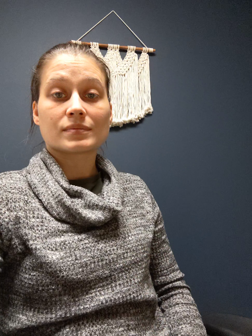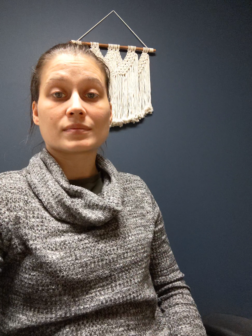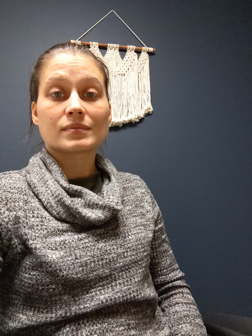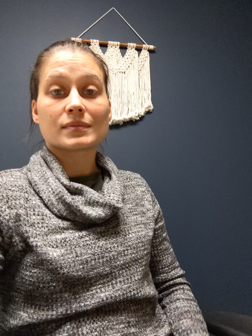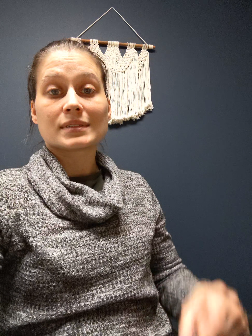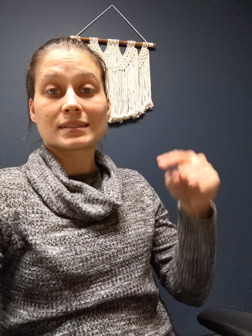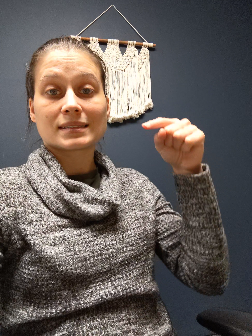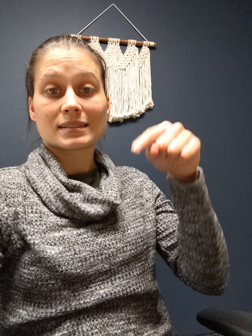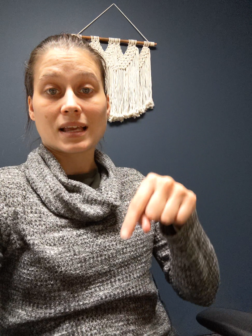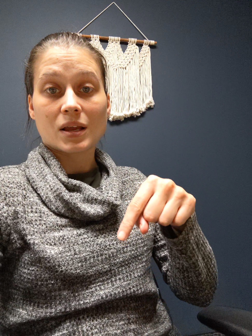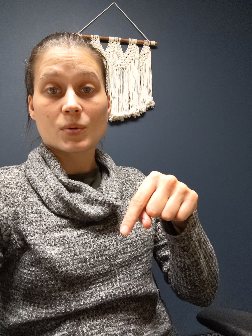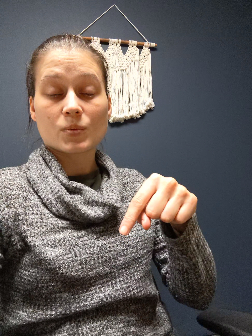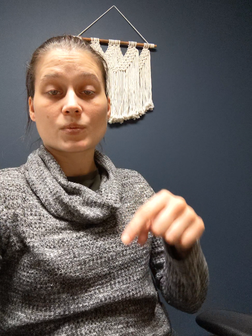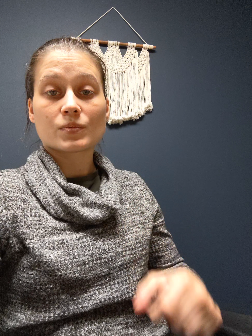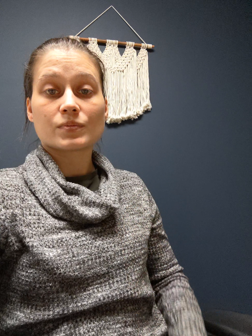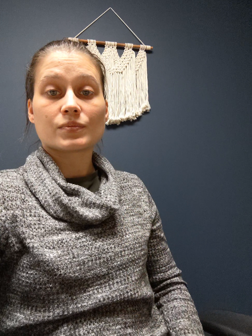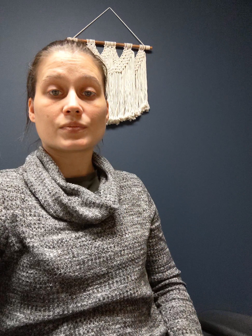down